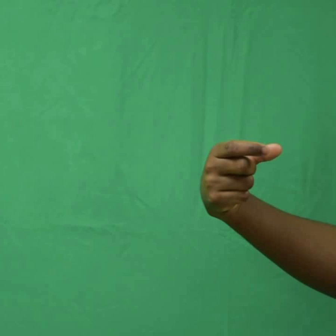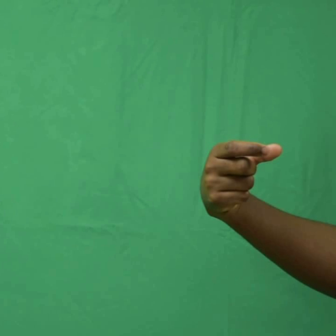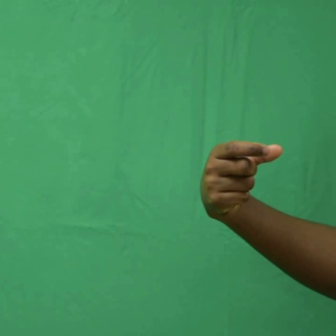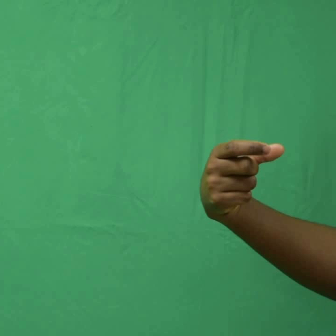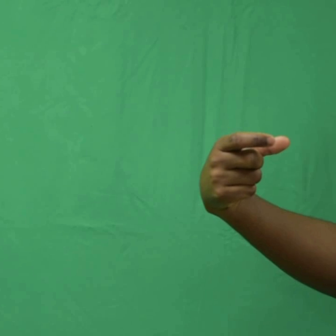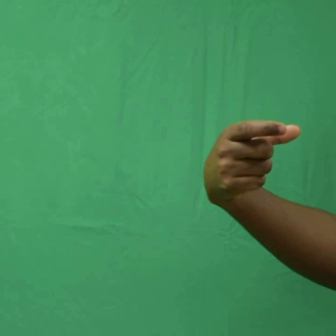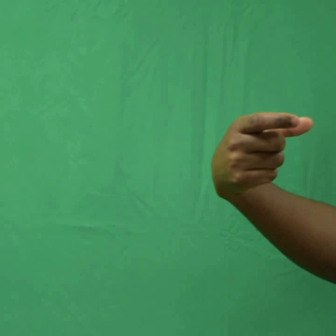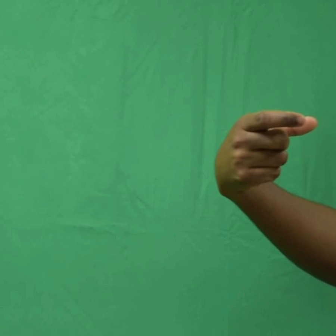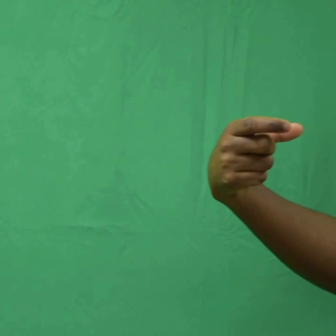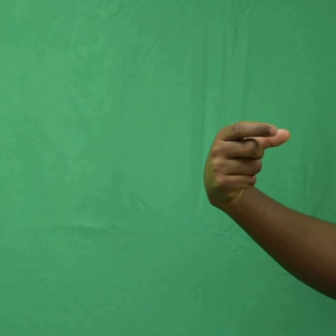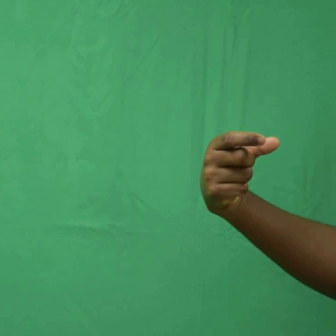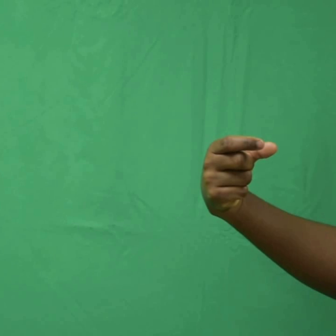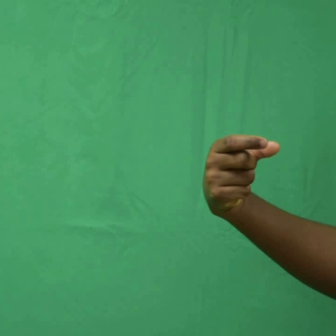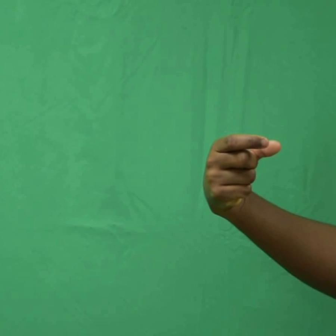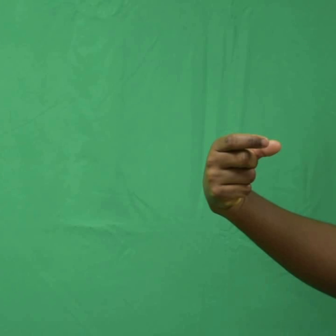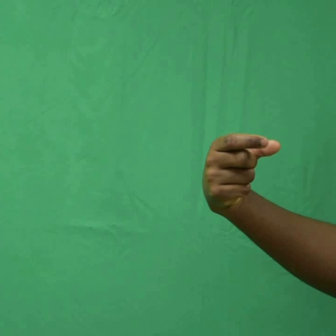X